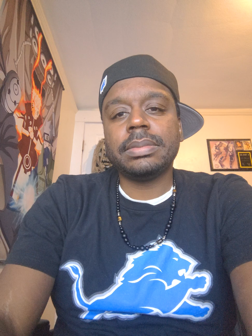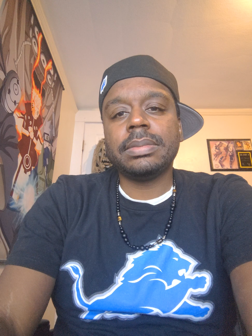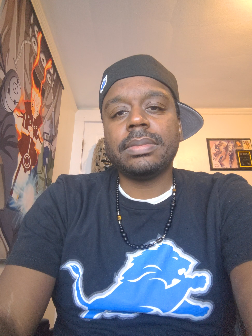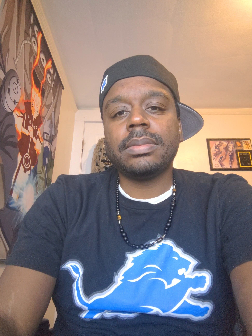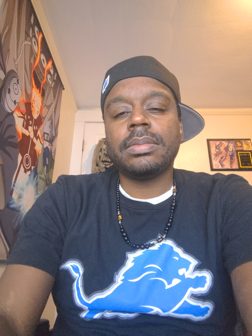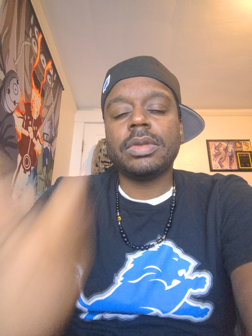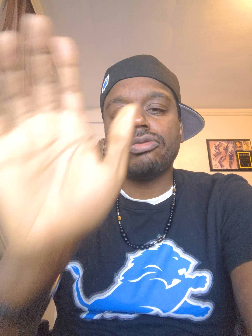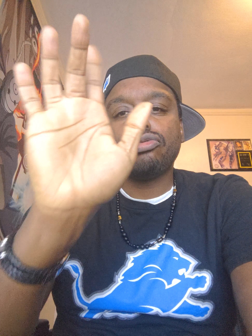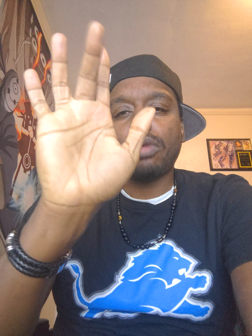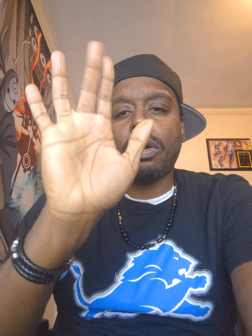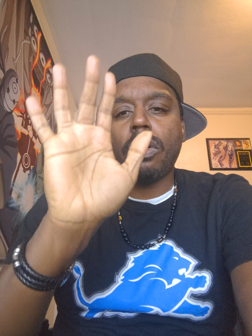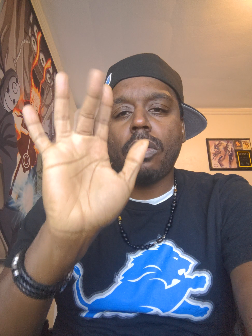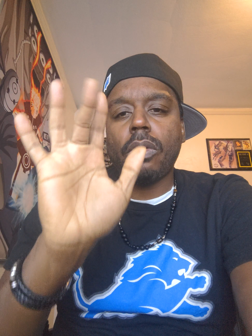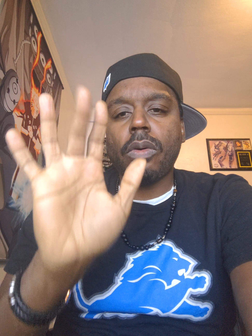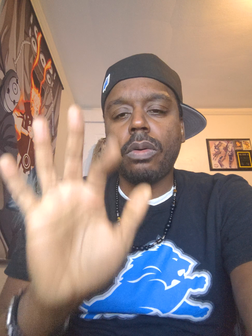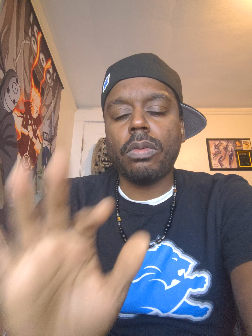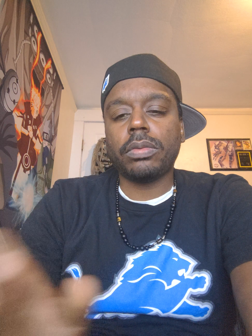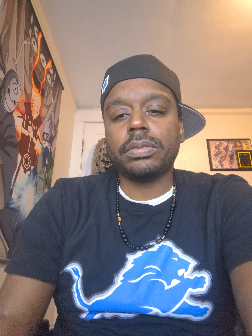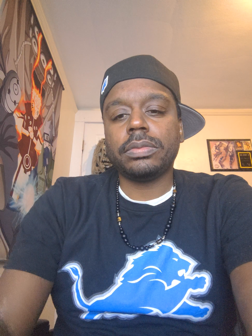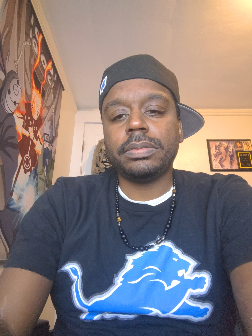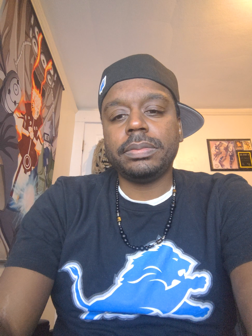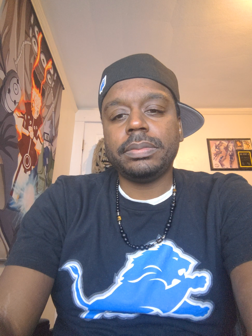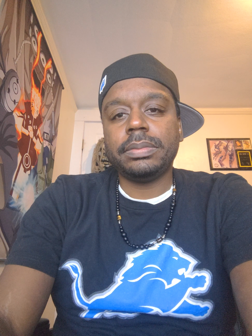snow